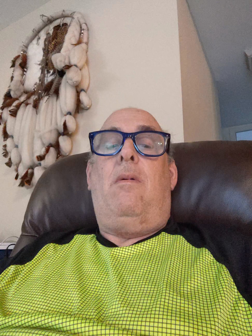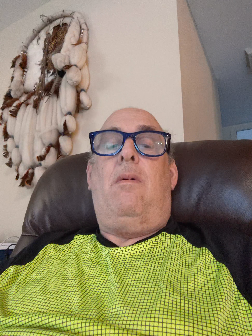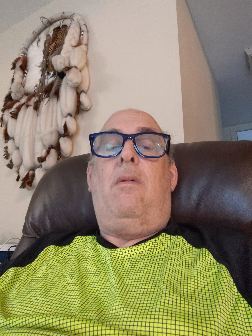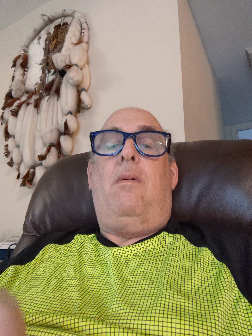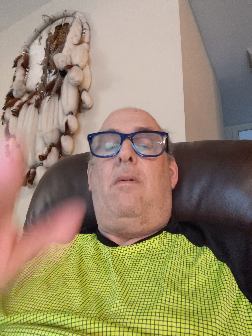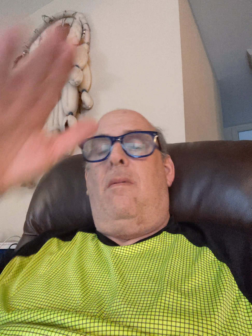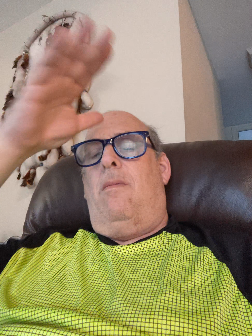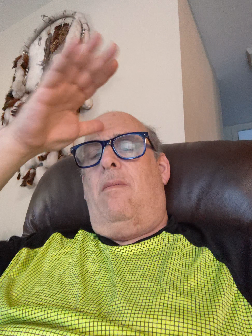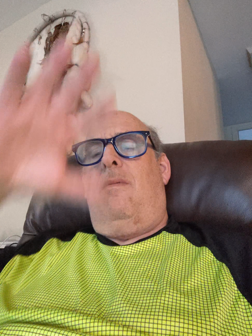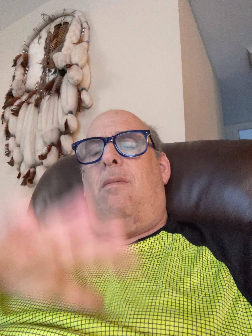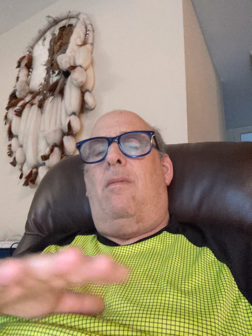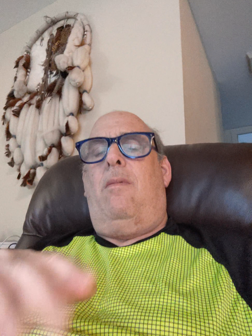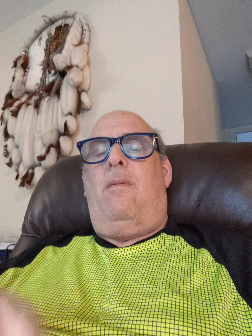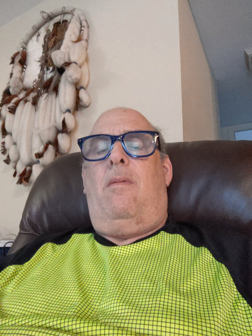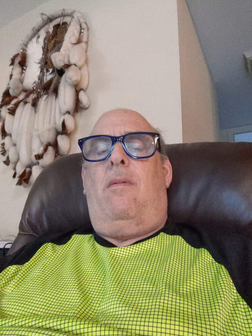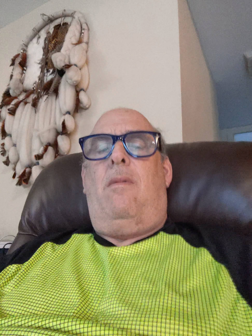man